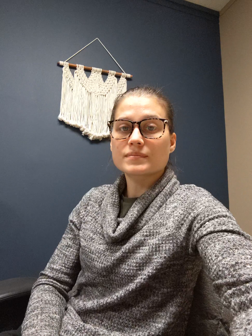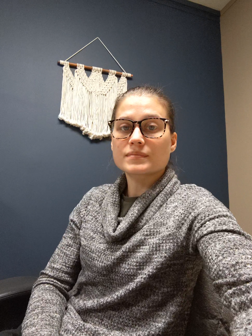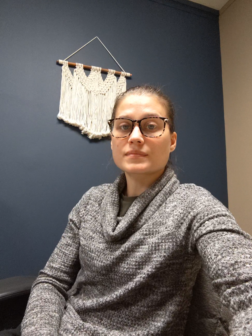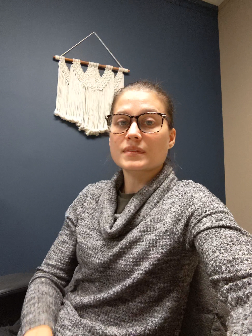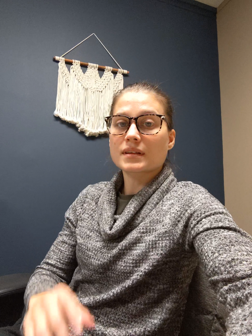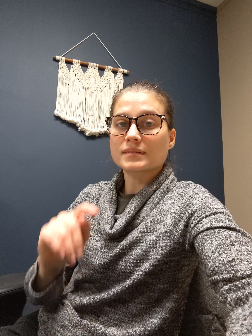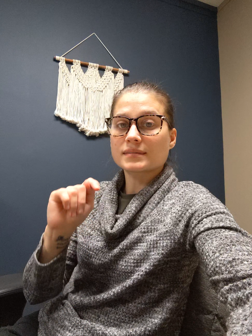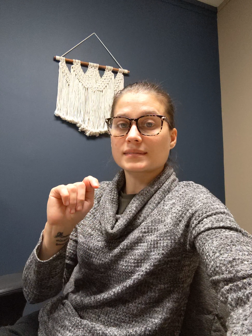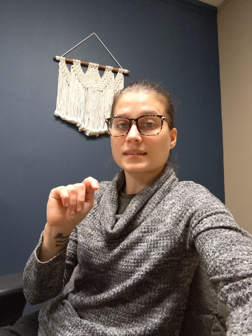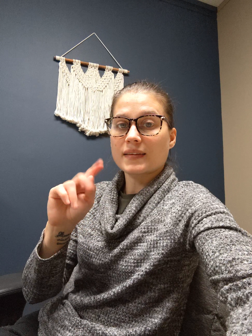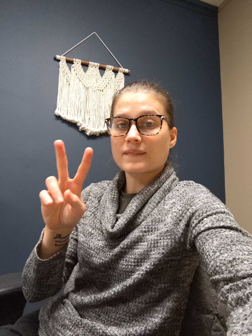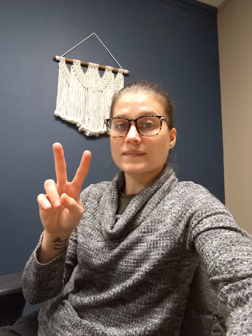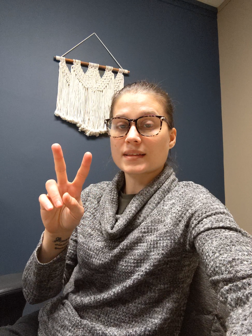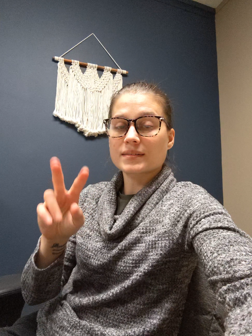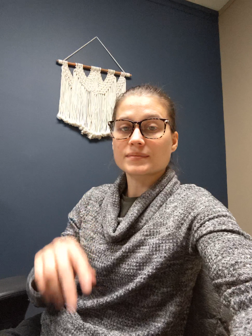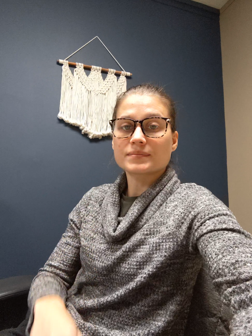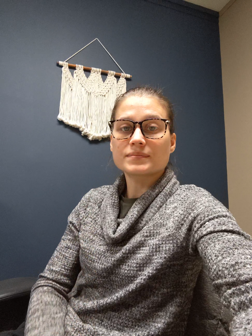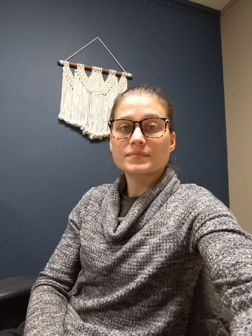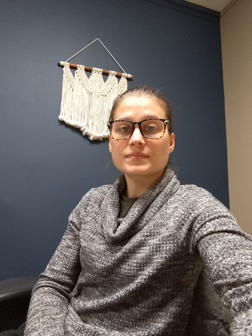TV